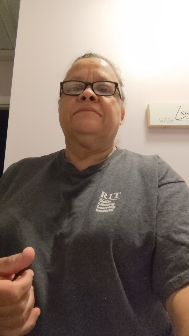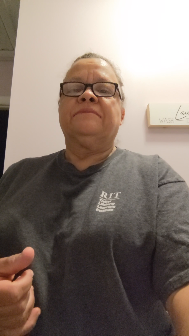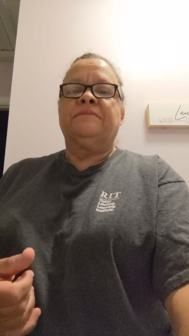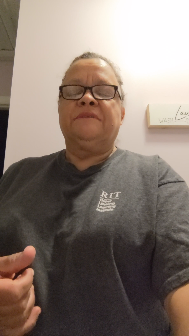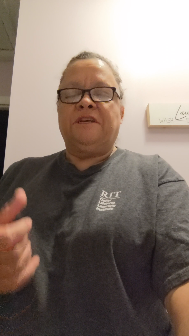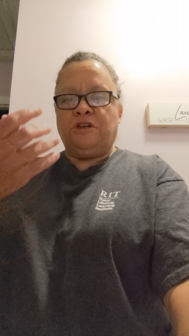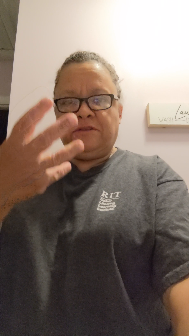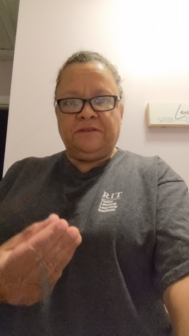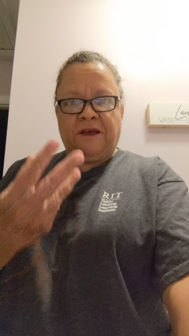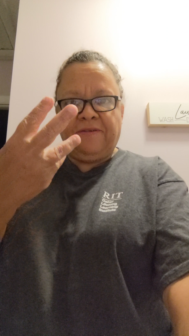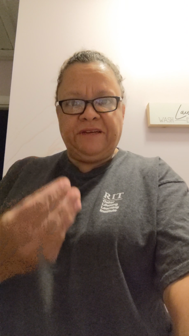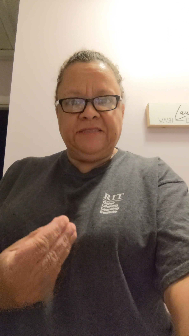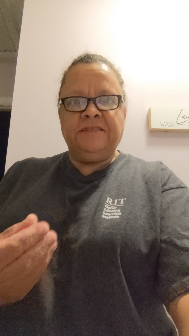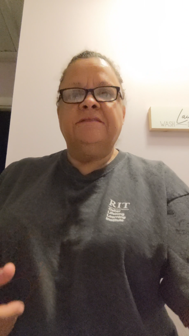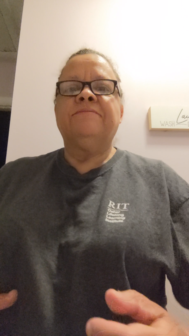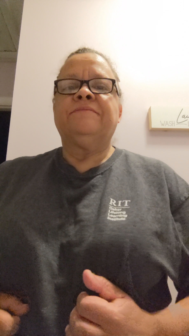gentle